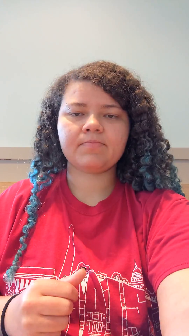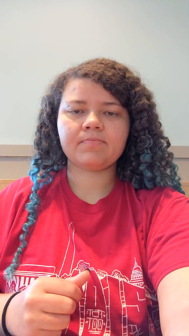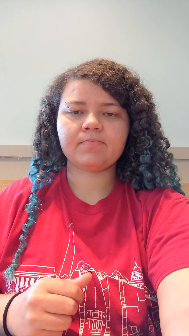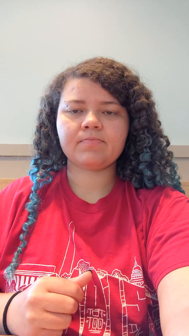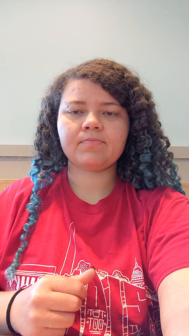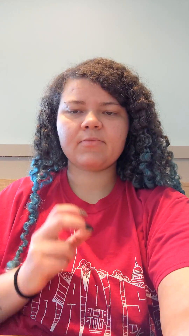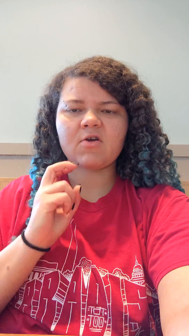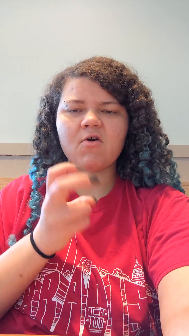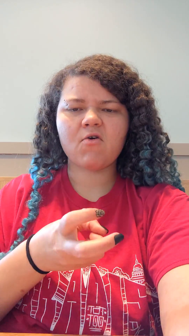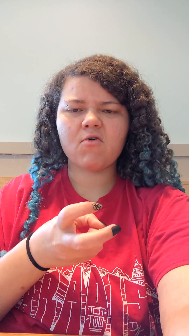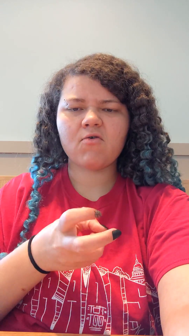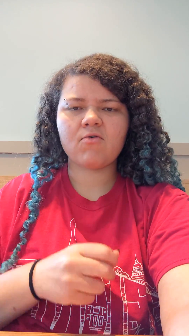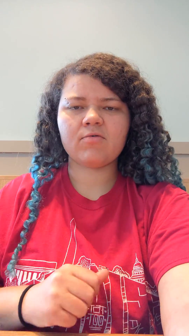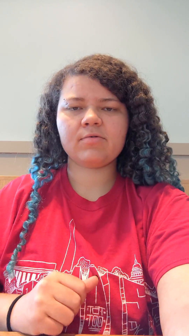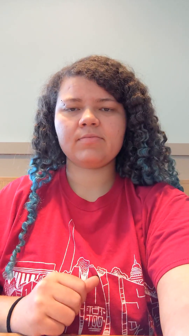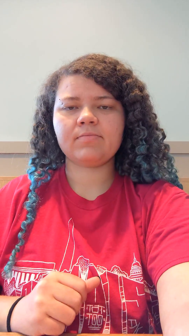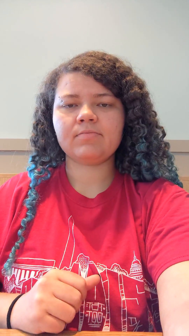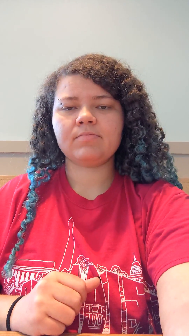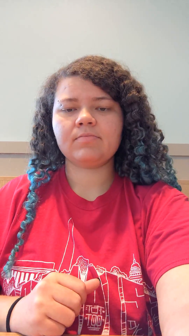hard